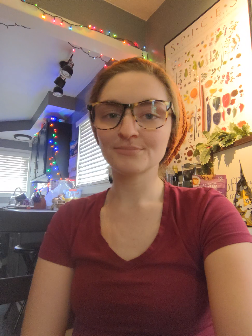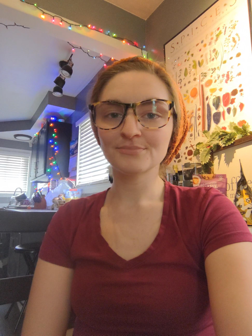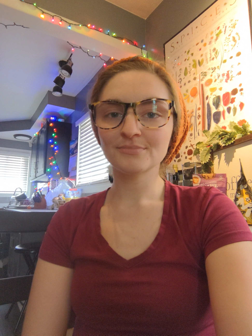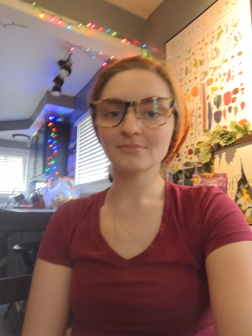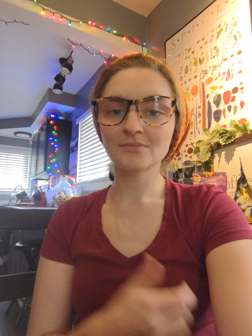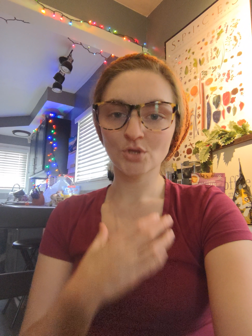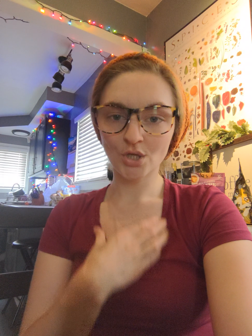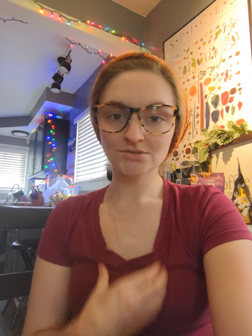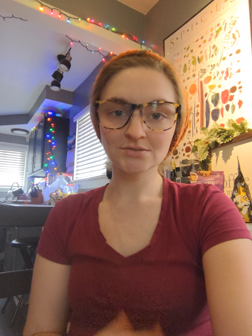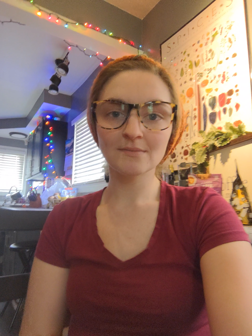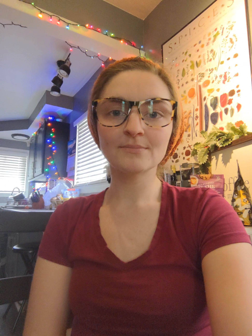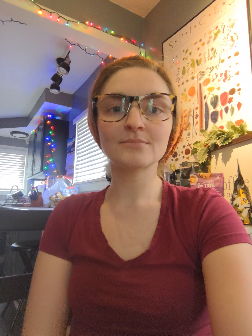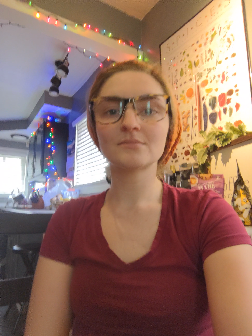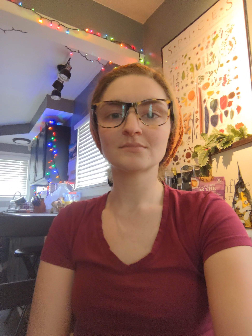hungry